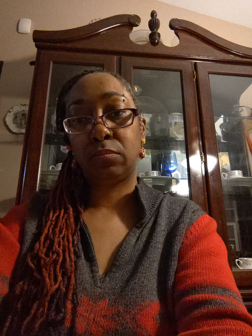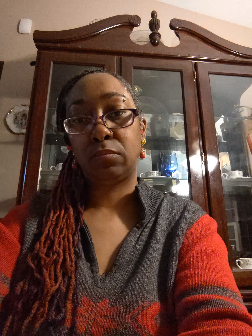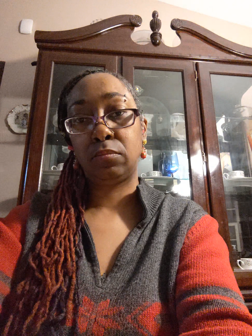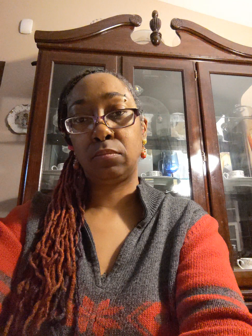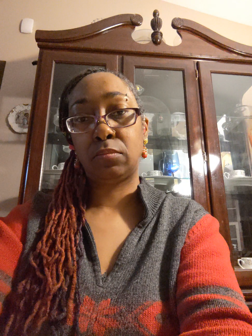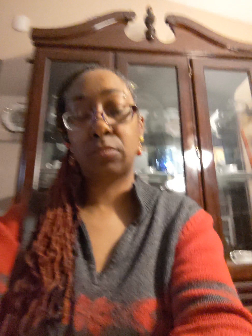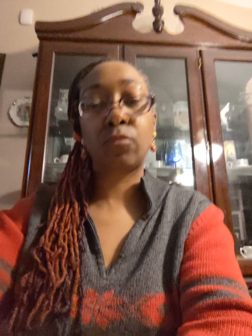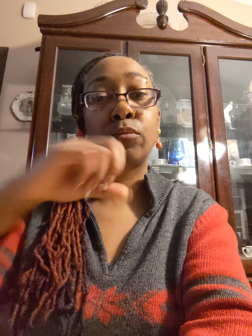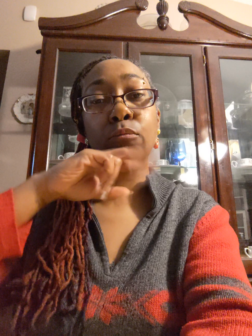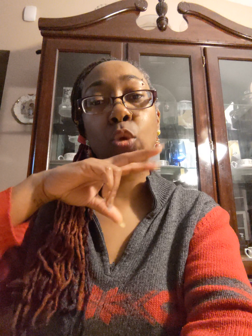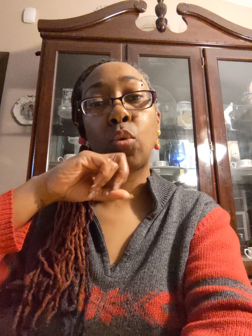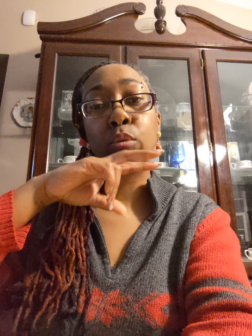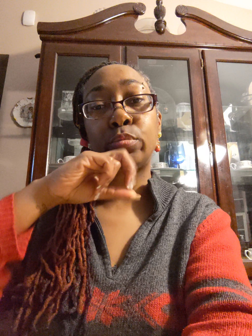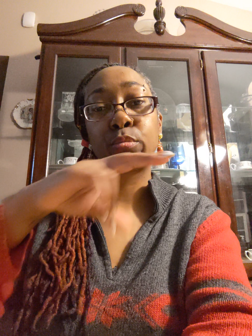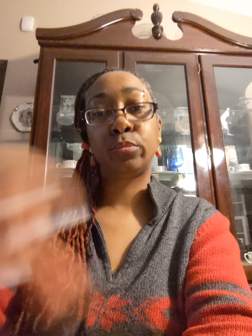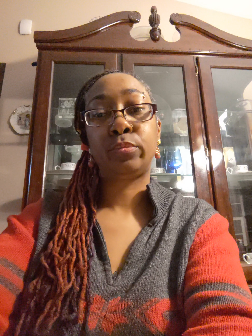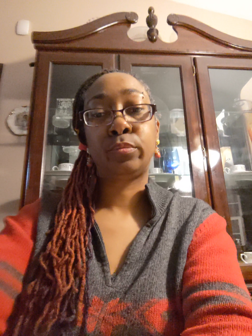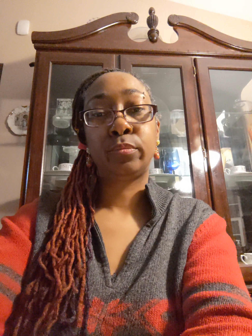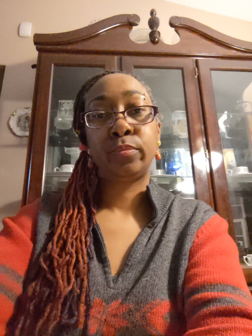frog